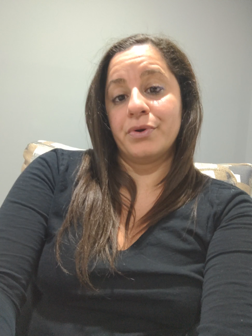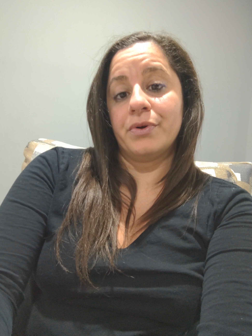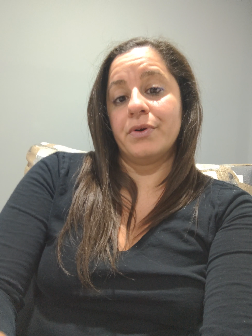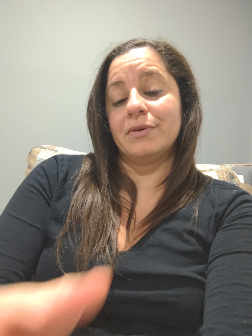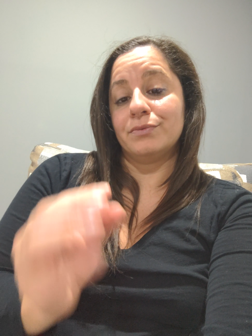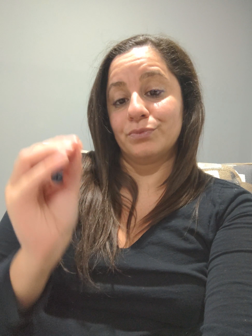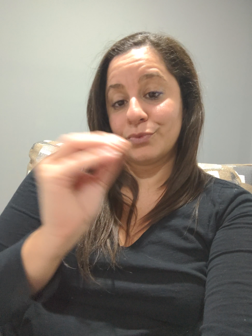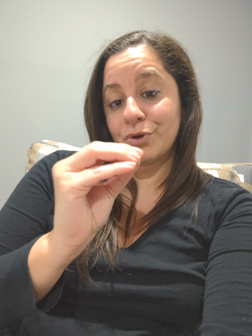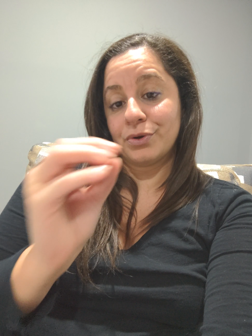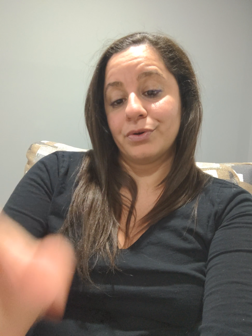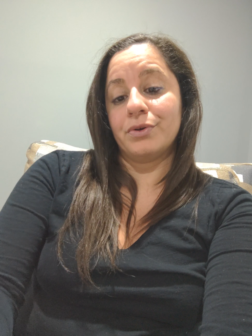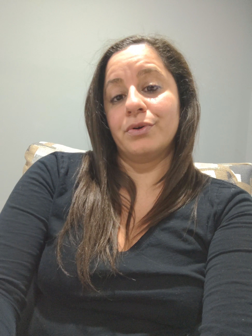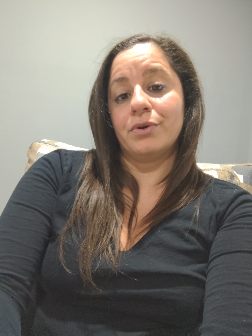kiss